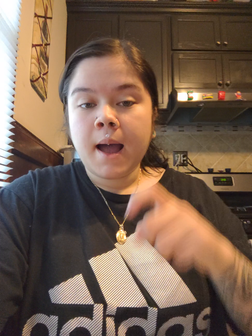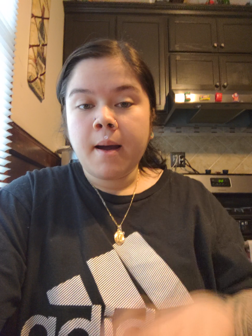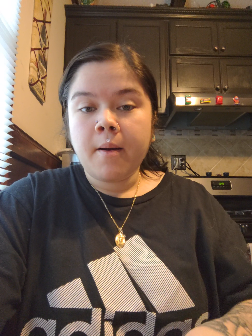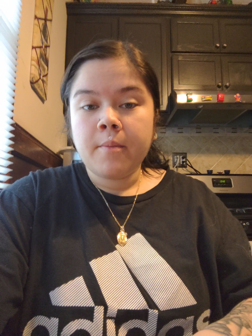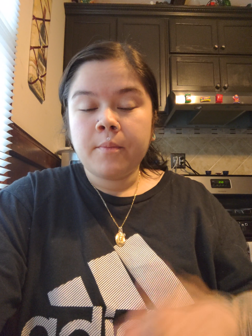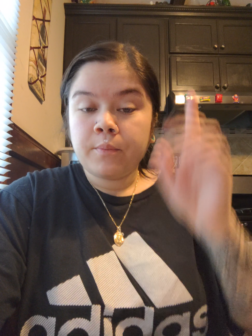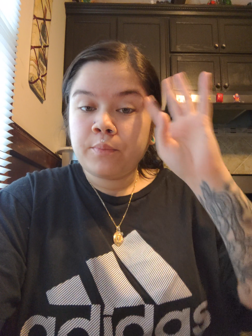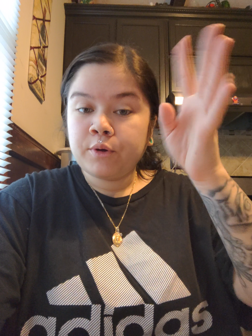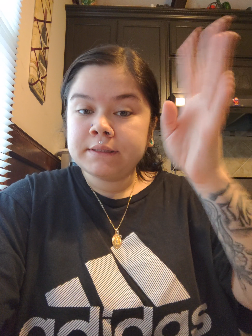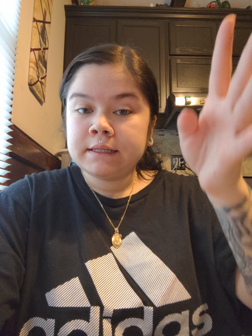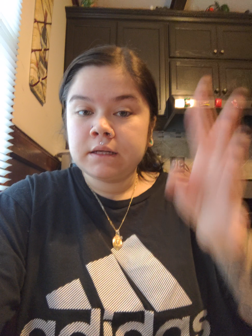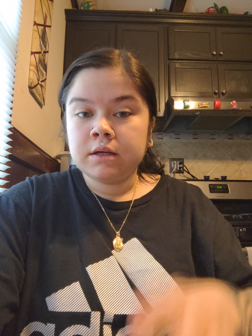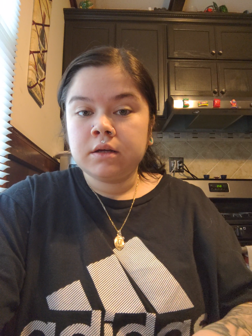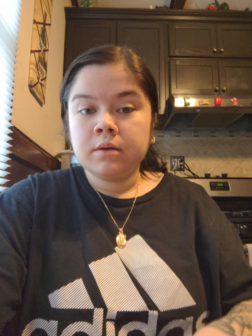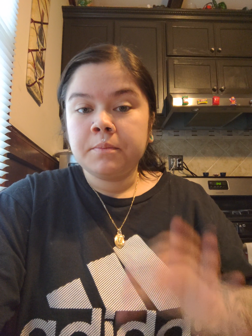pretend